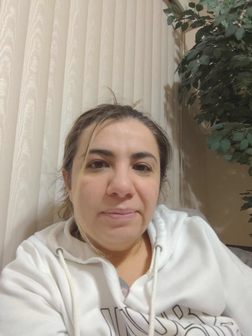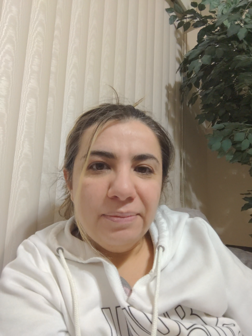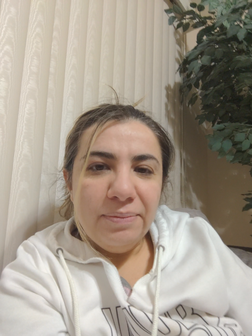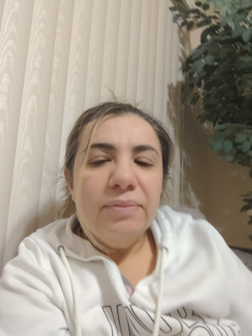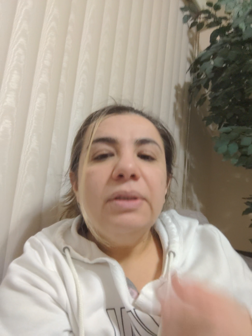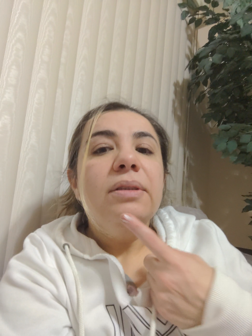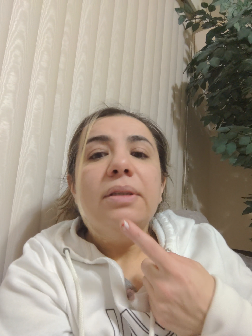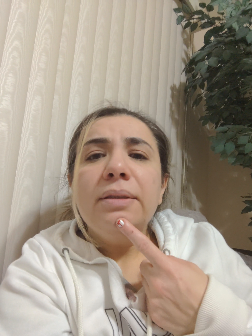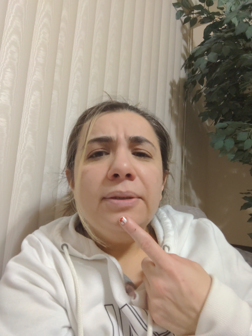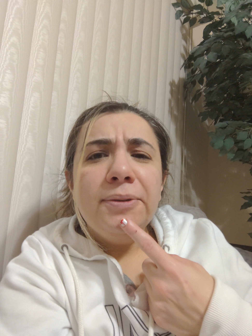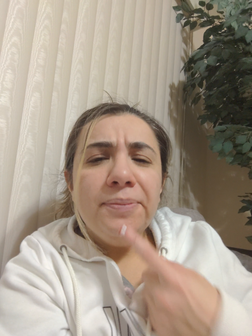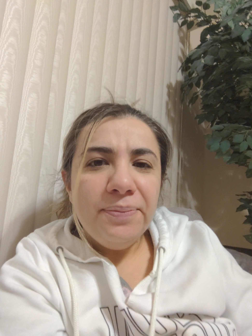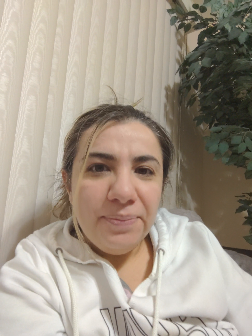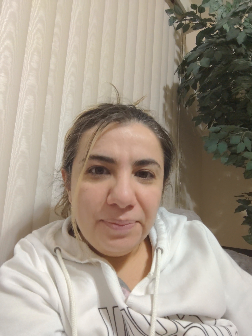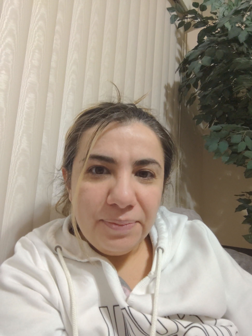say